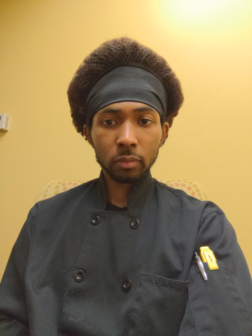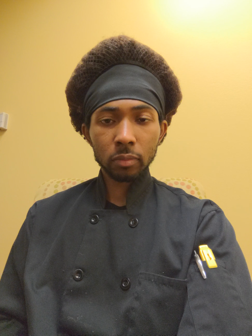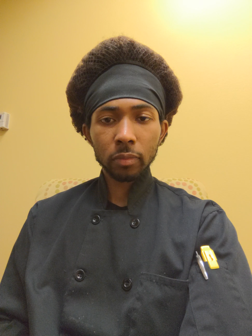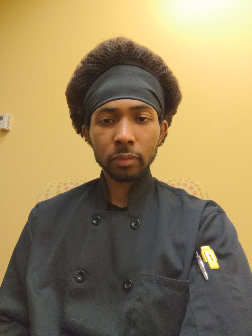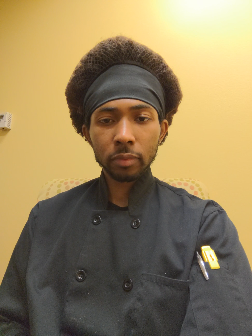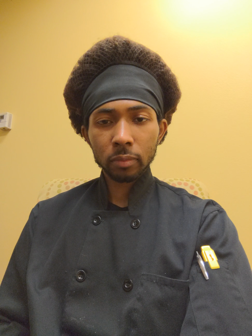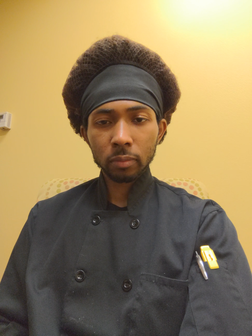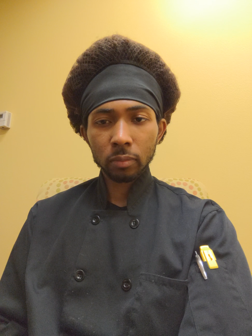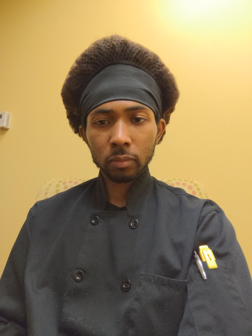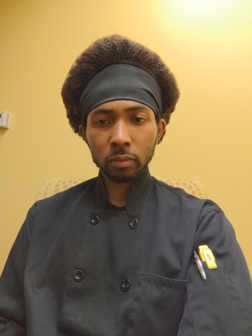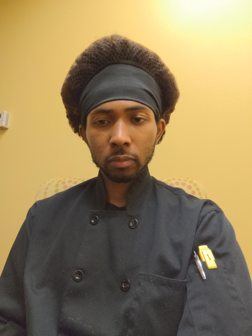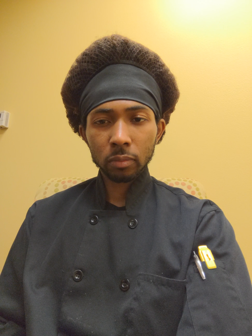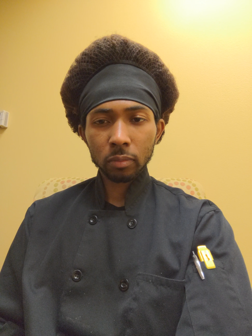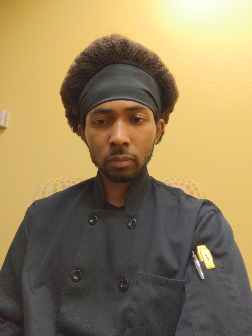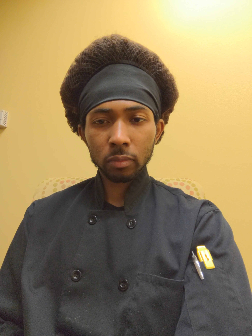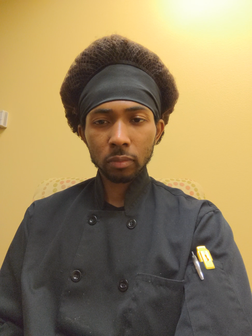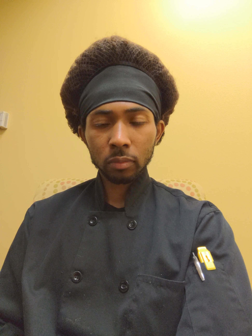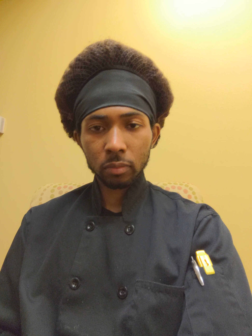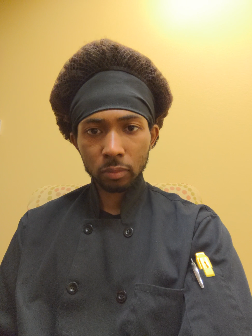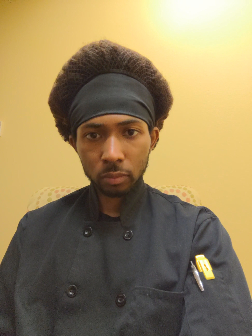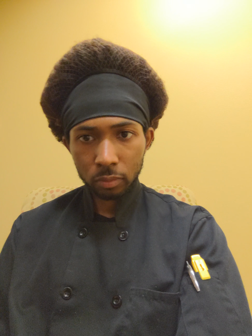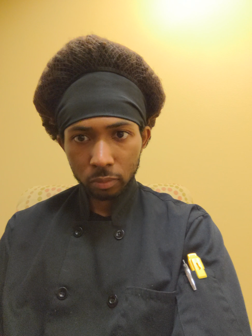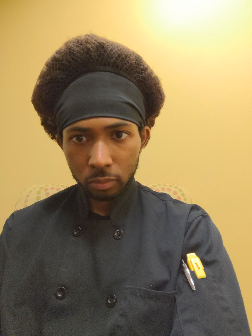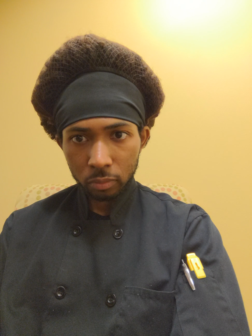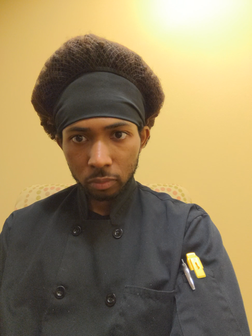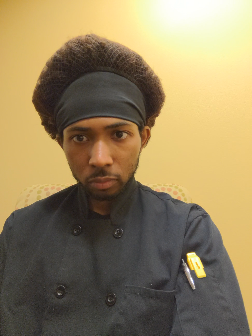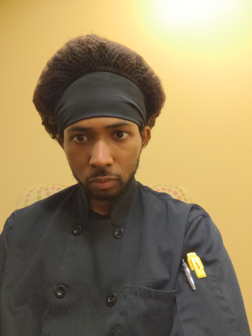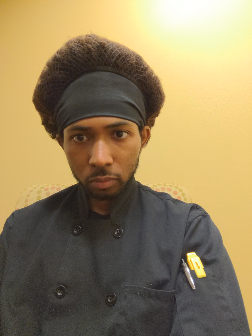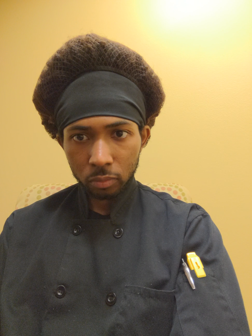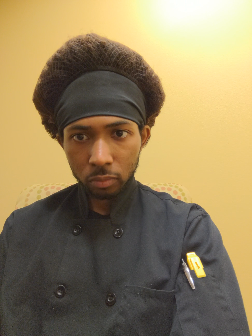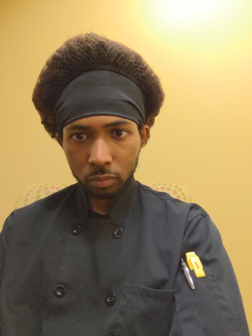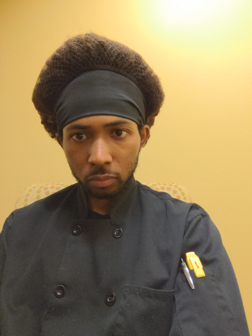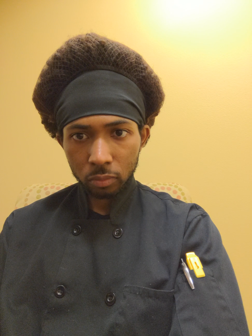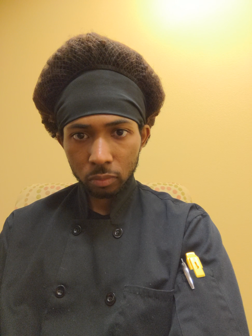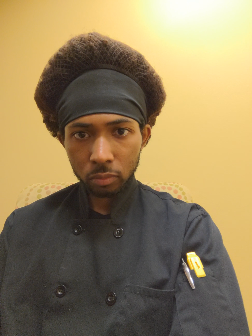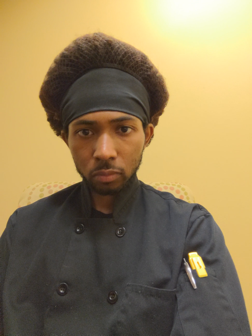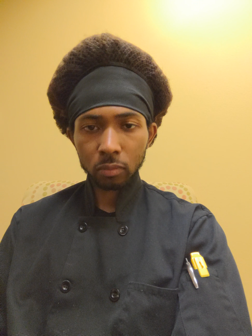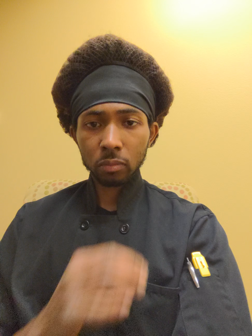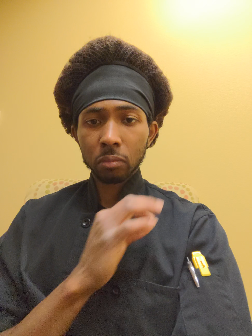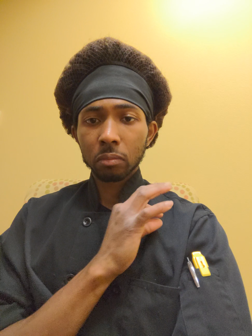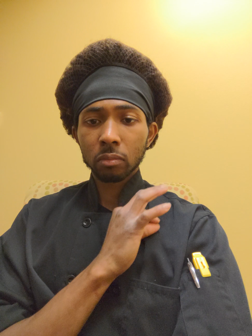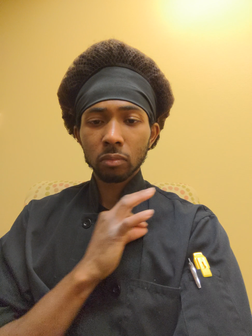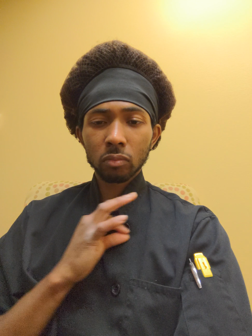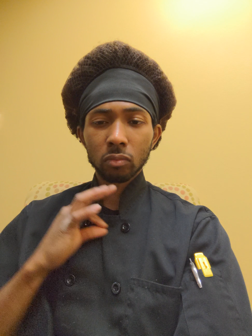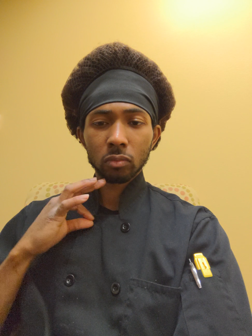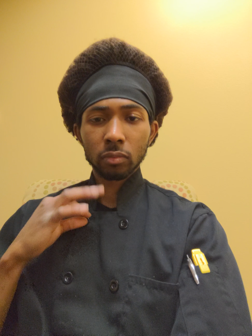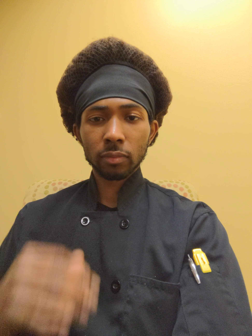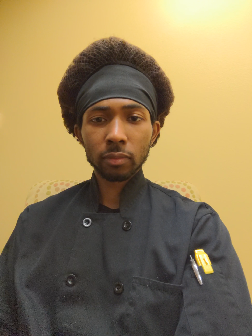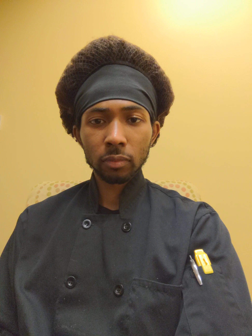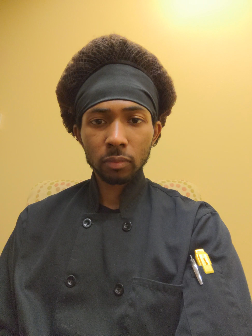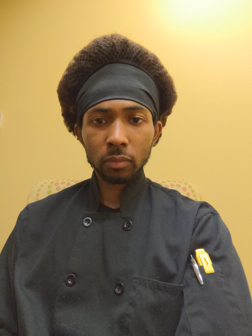beads